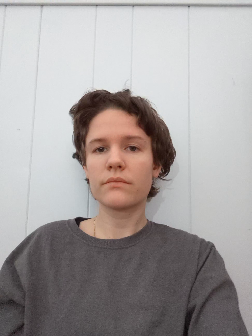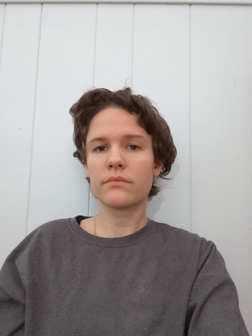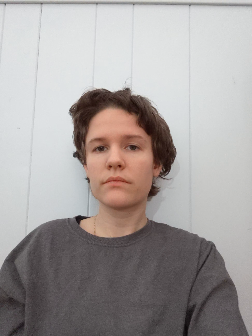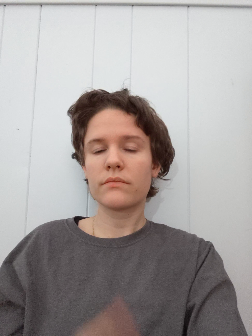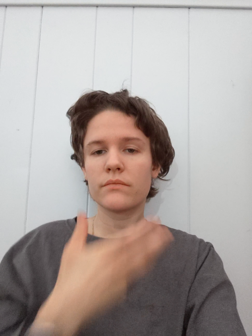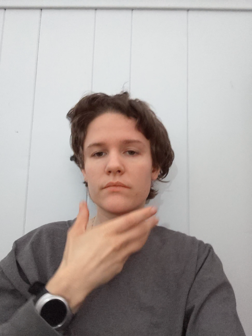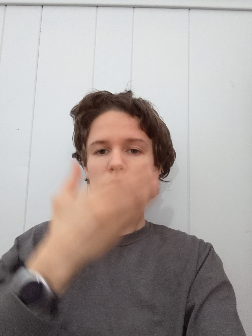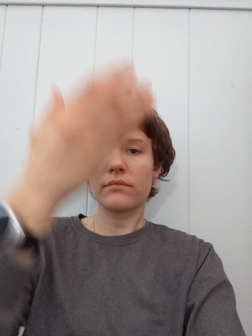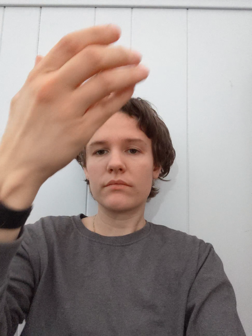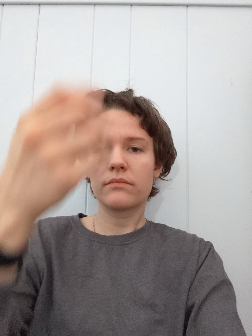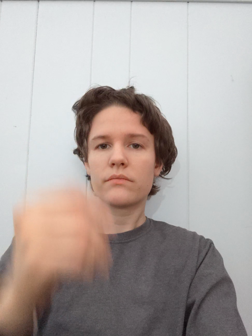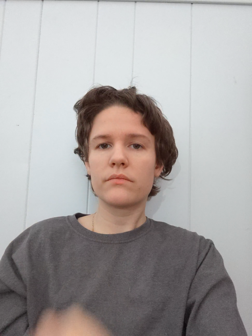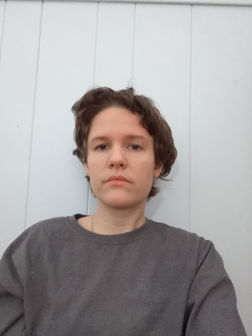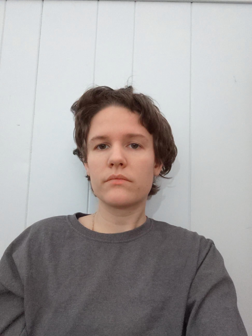giraffe